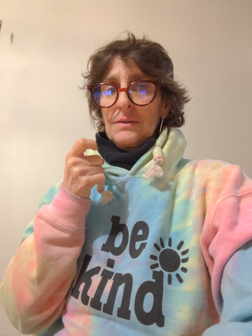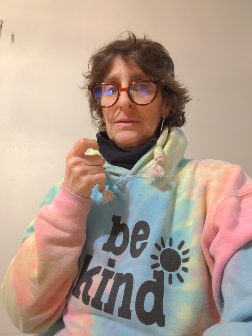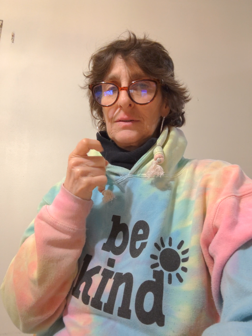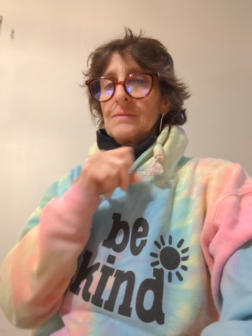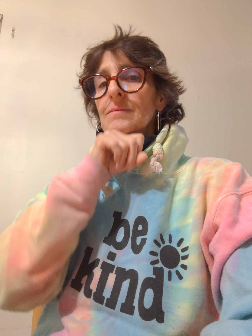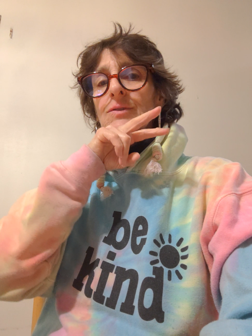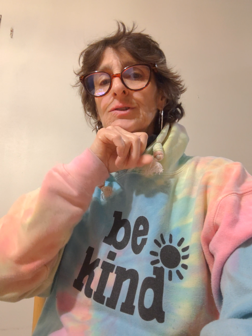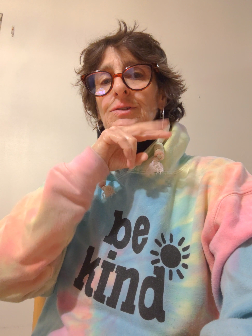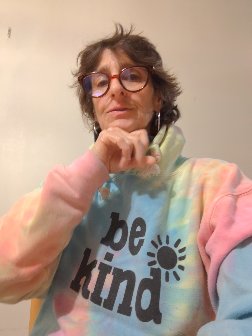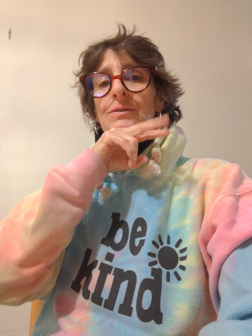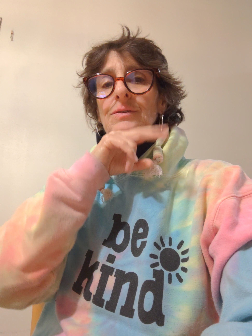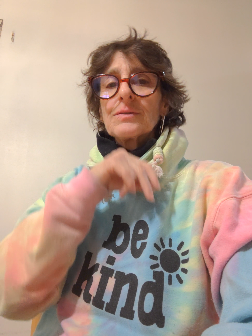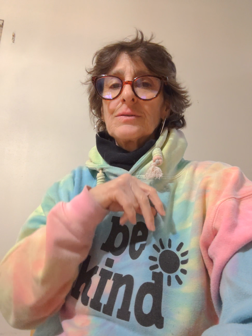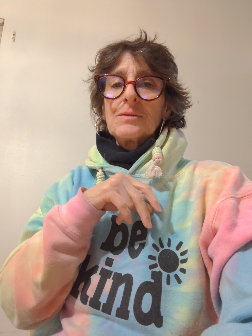frog